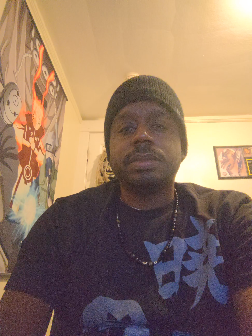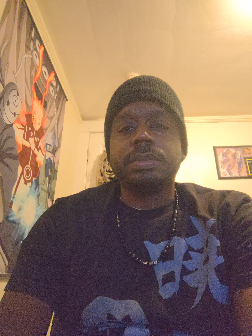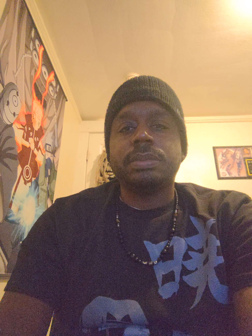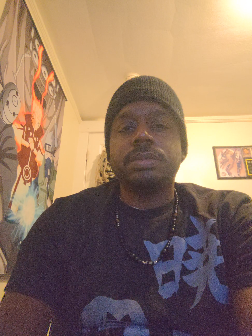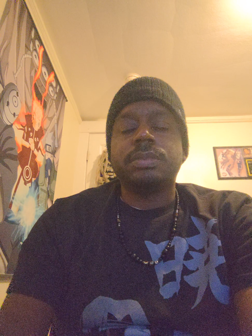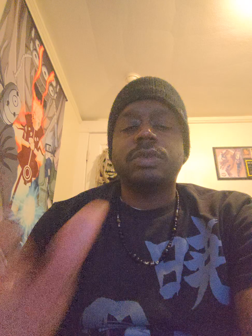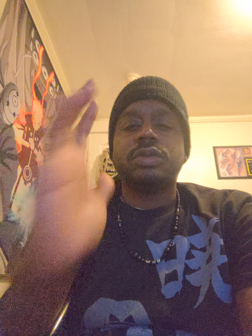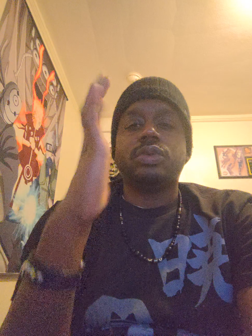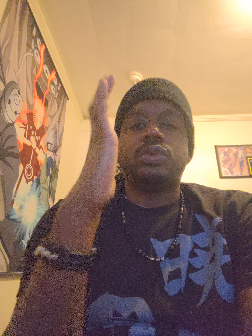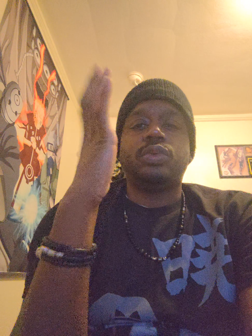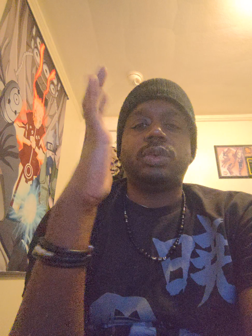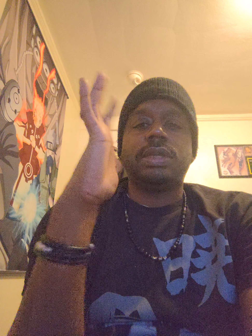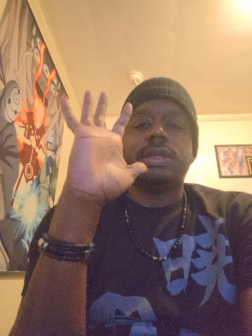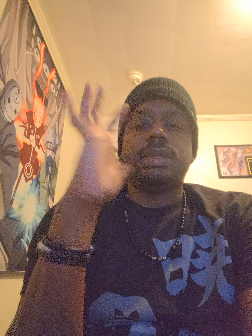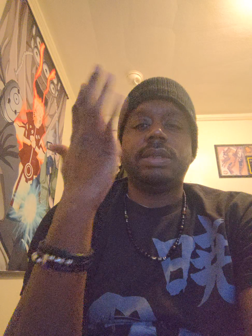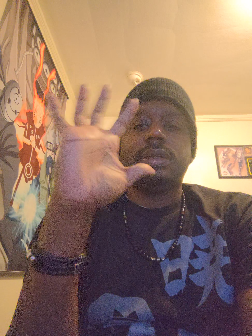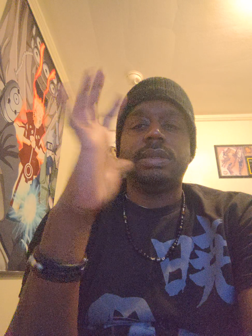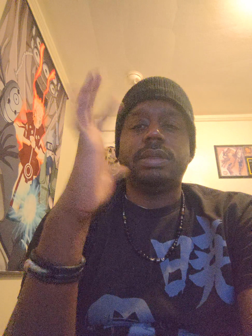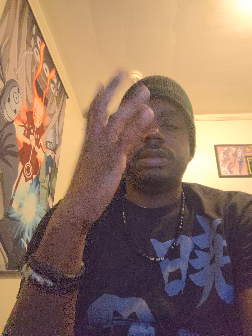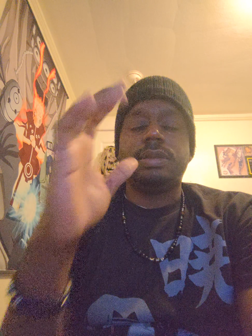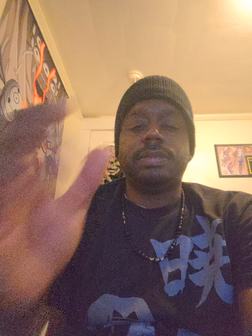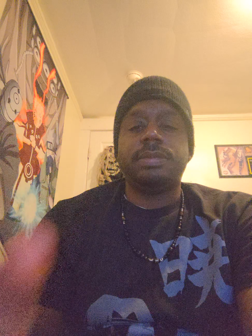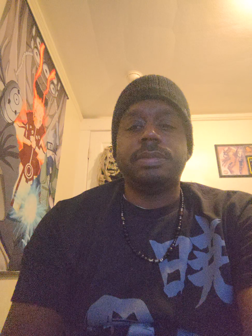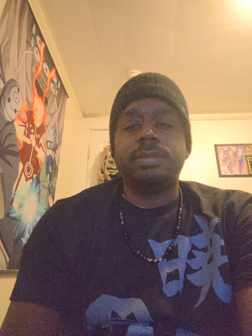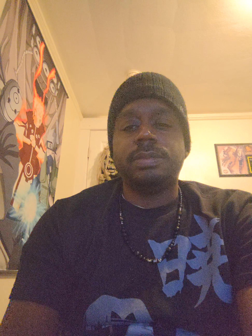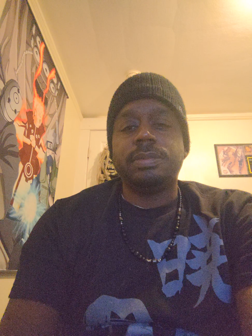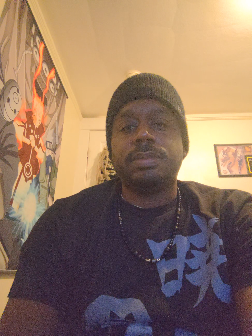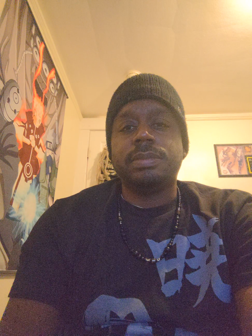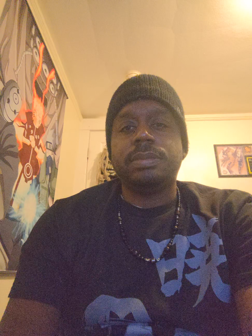tree